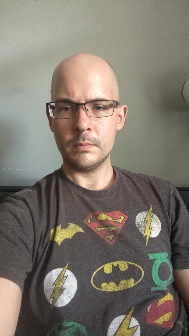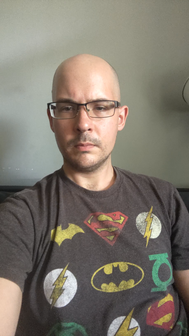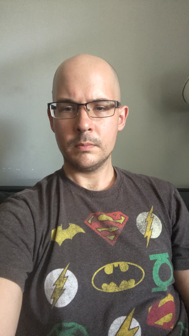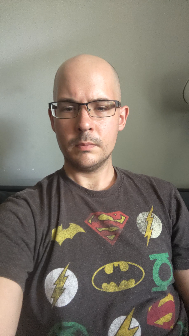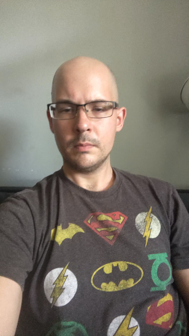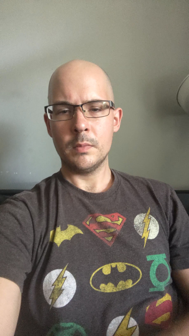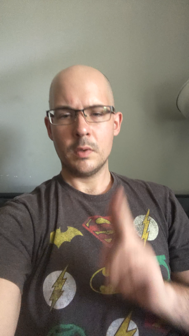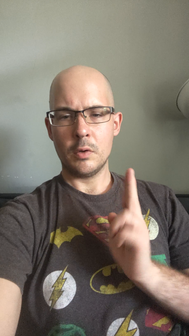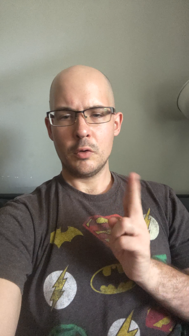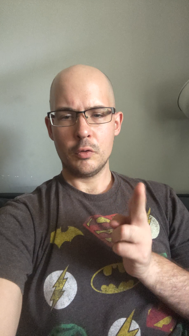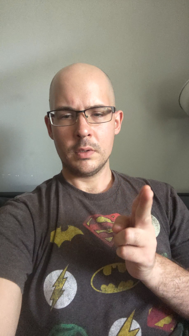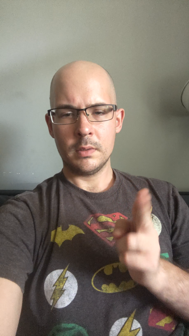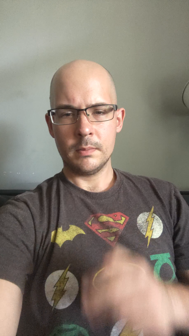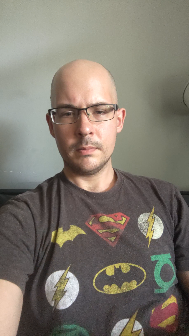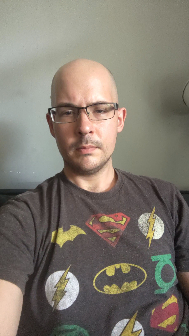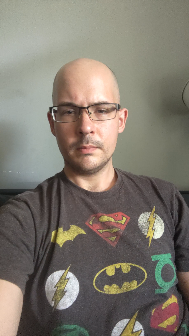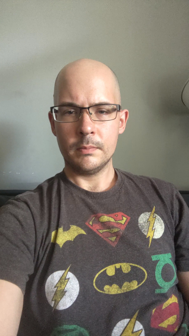hurry